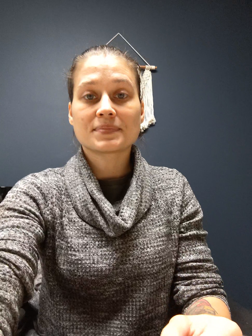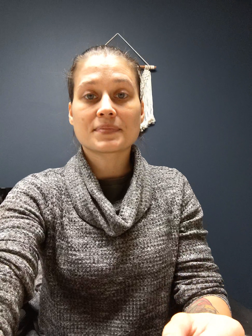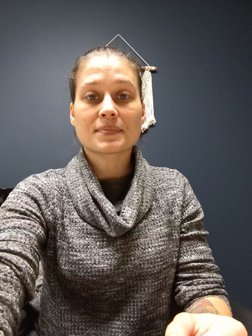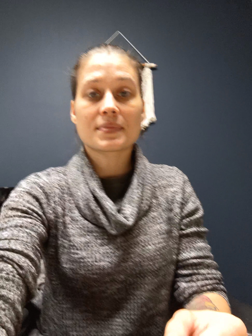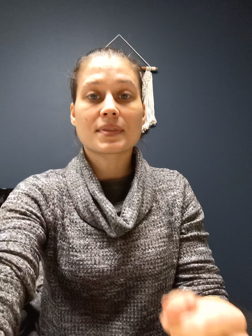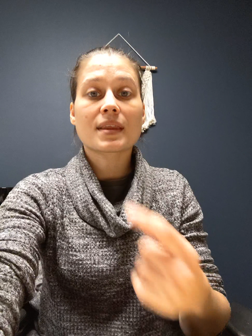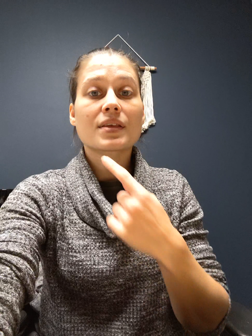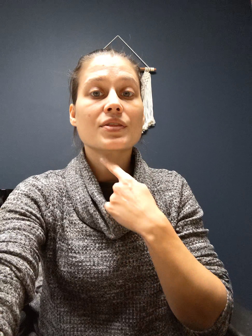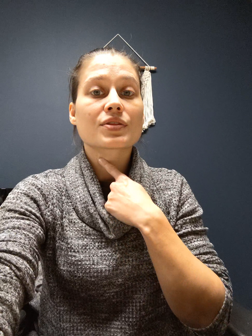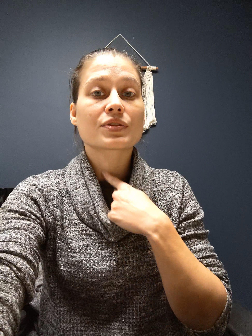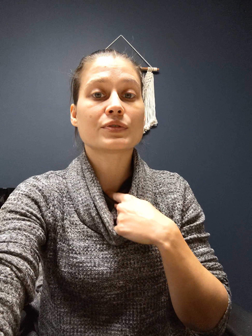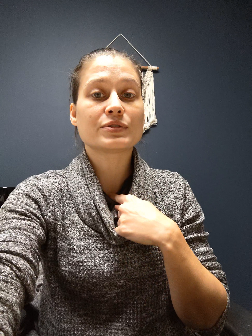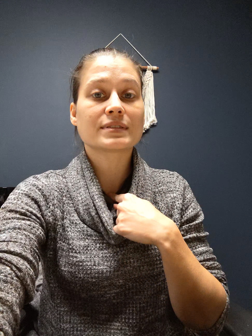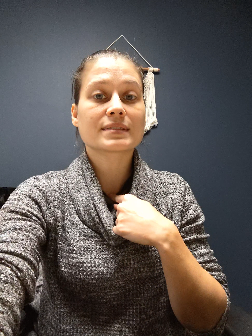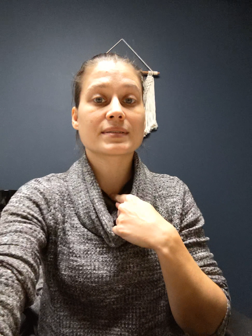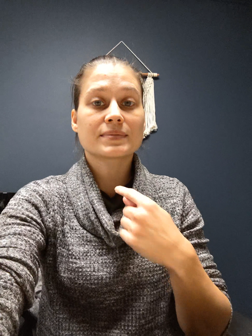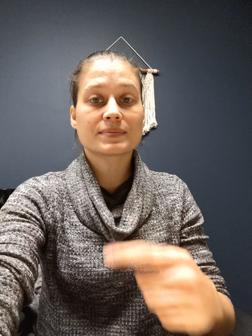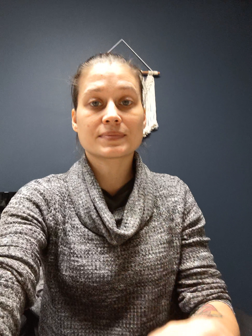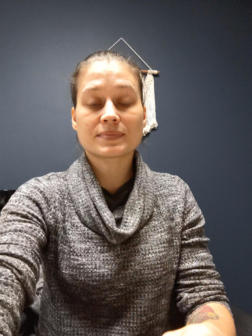thirsty